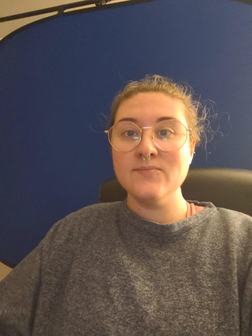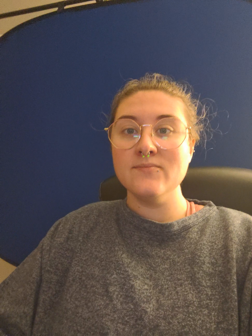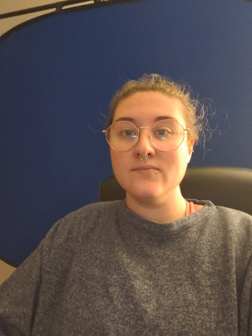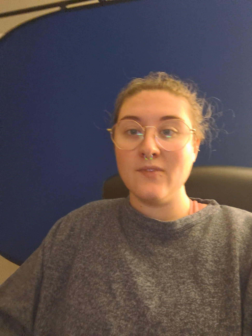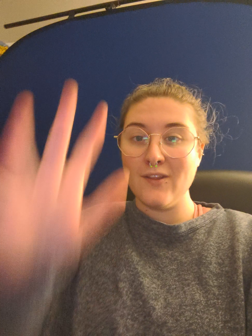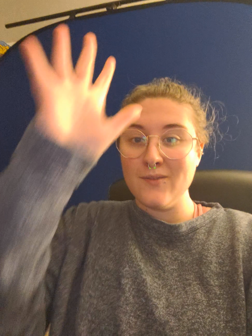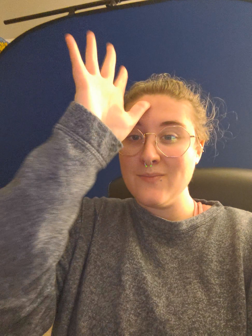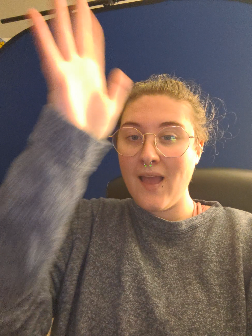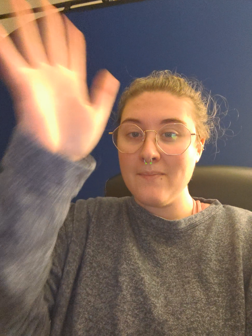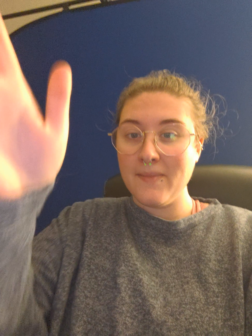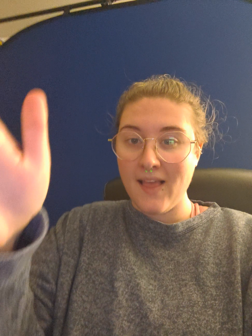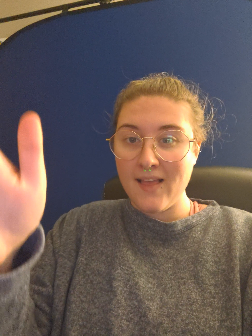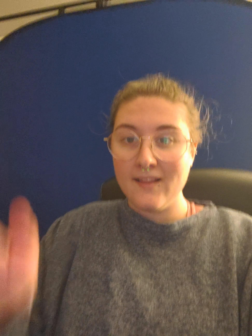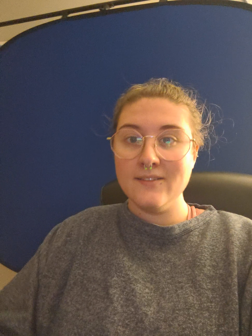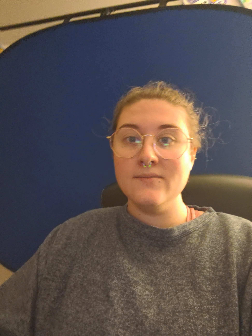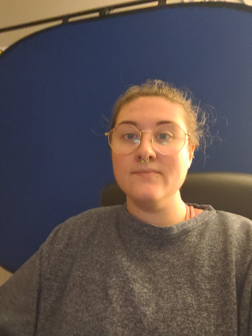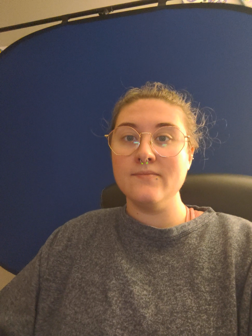grandpa